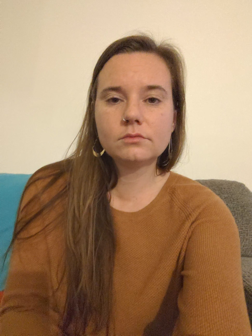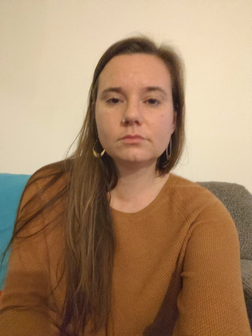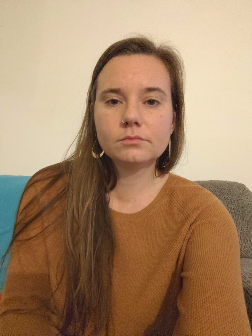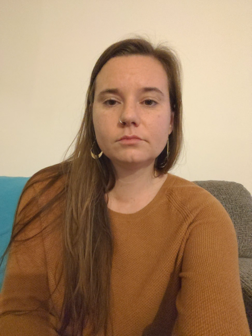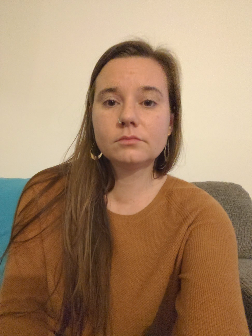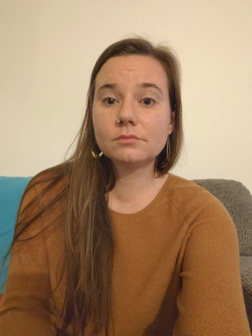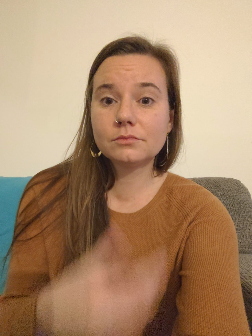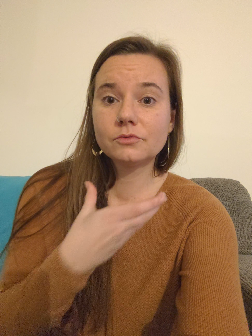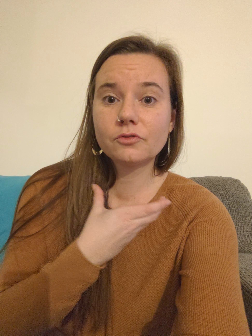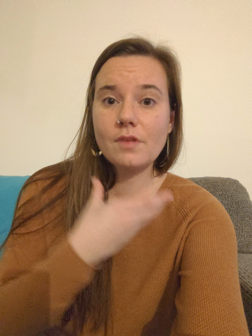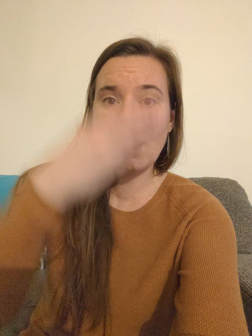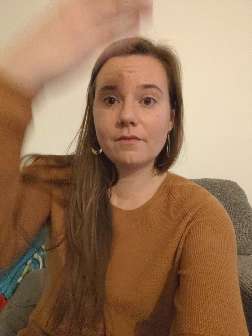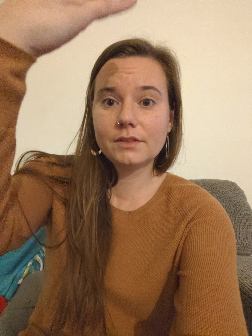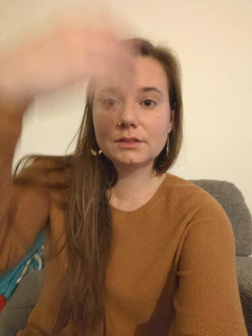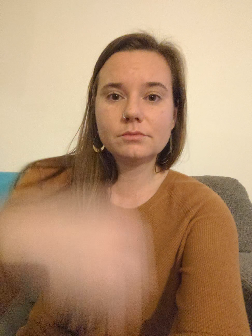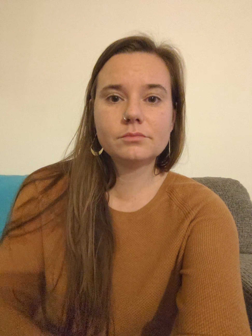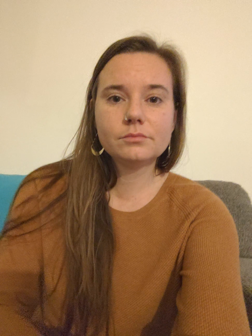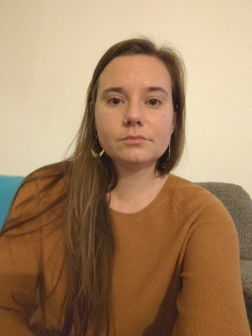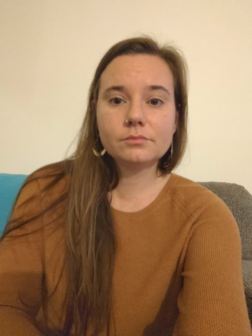giraffe